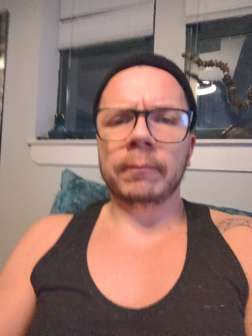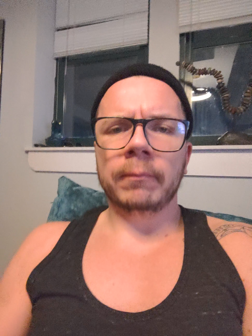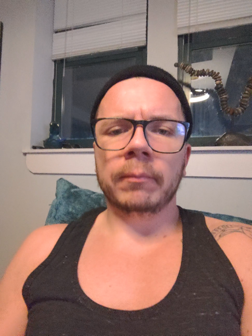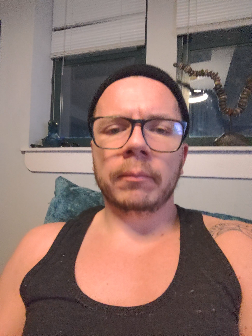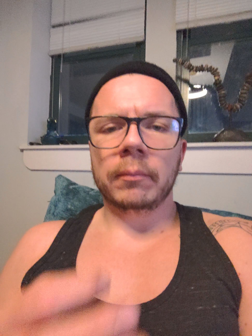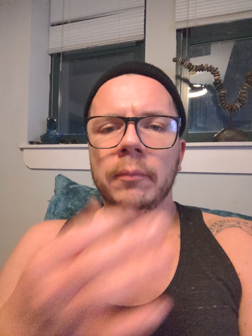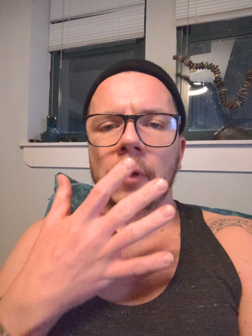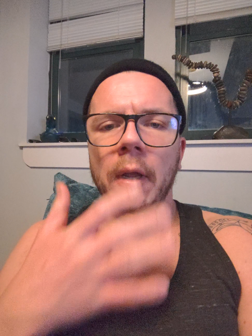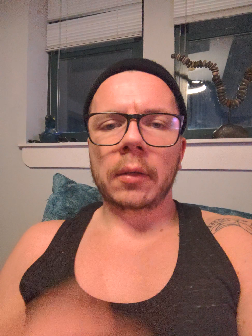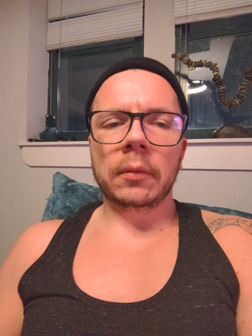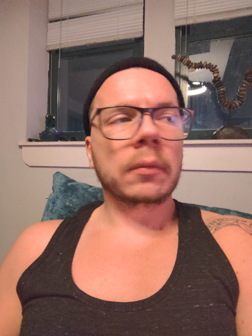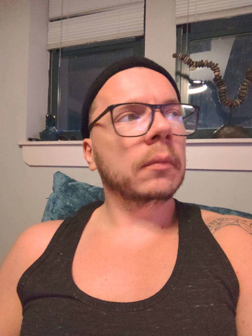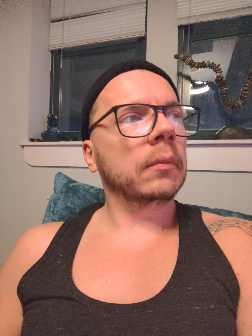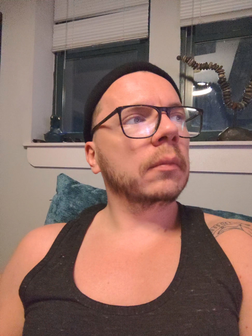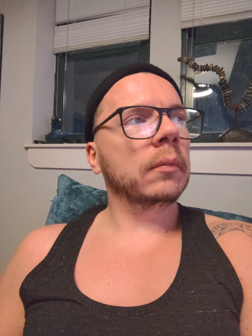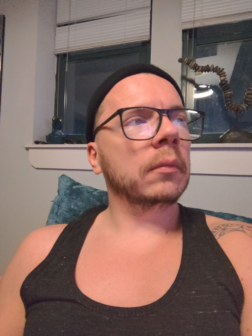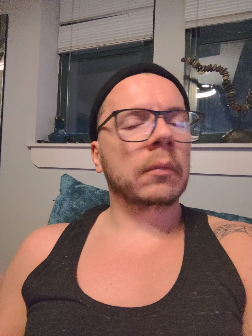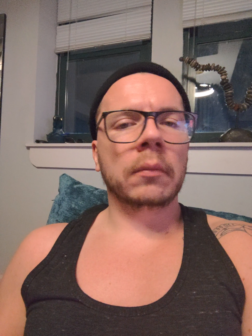snack